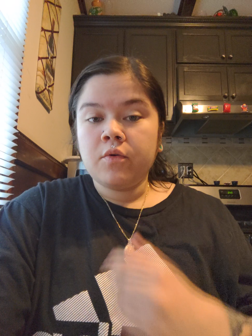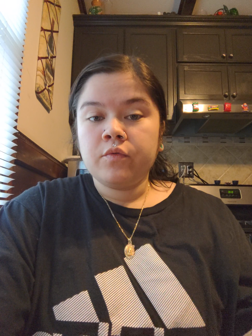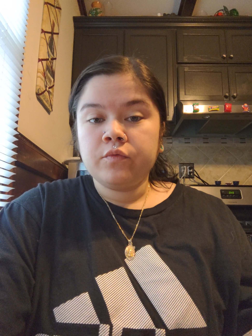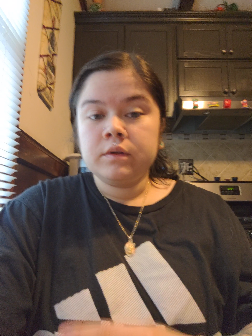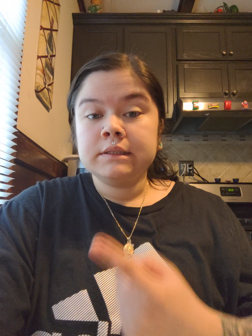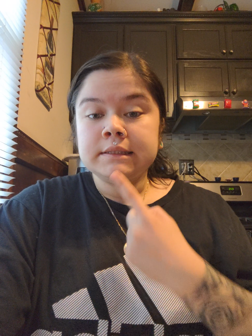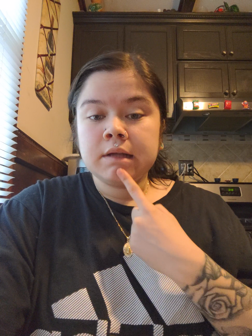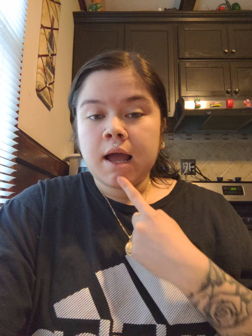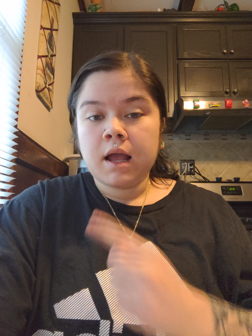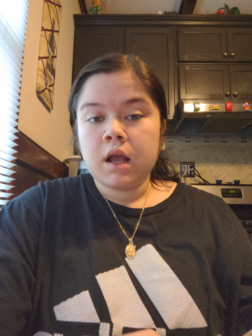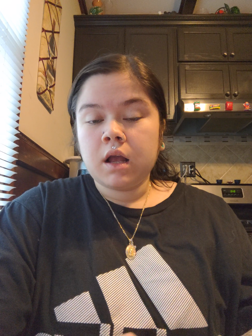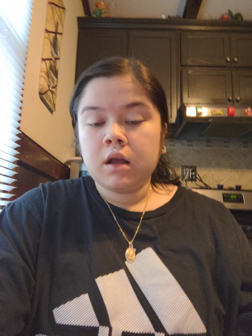say